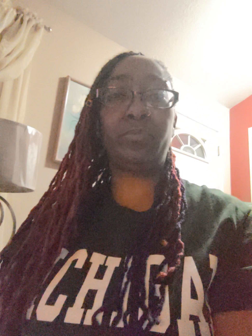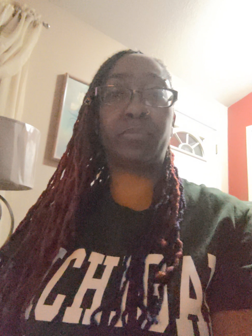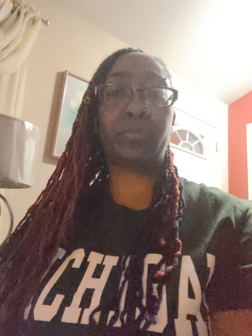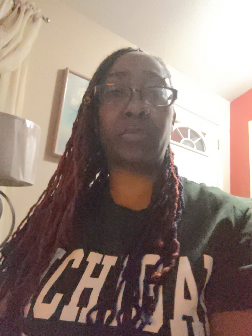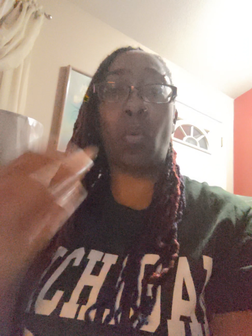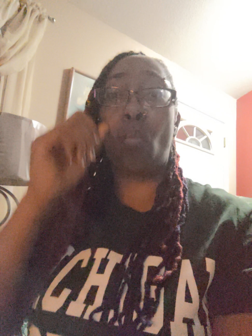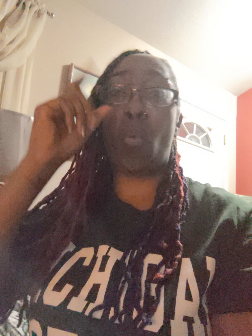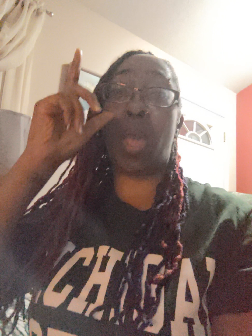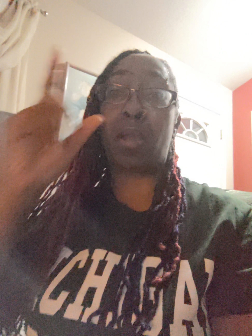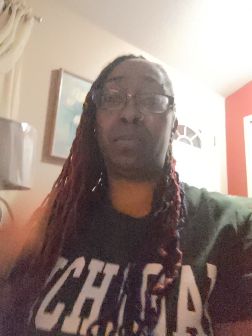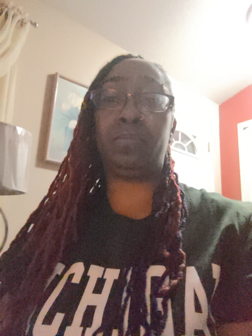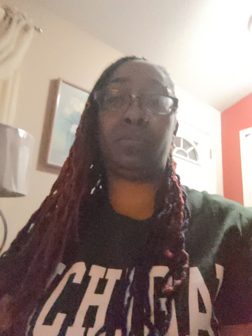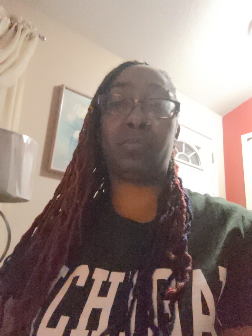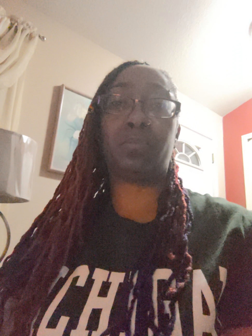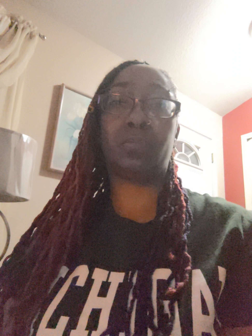awake